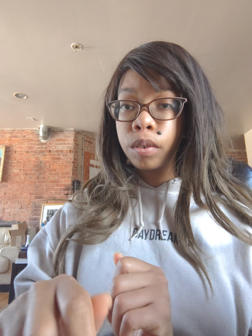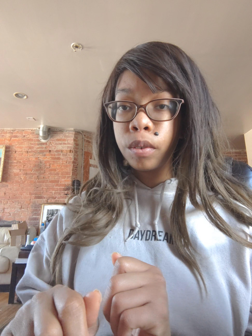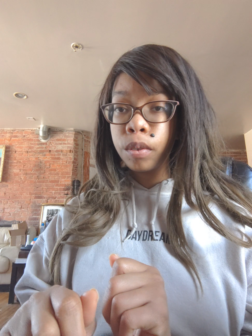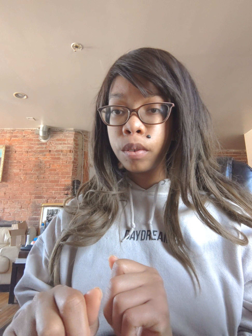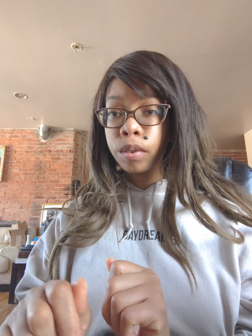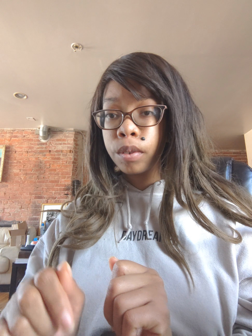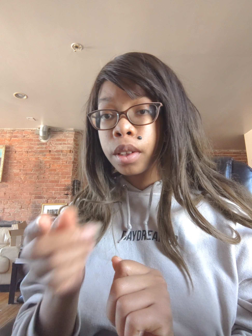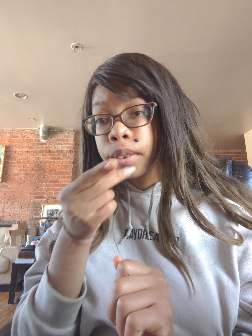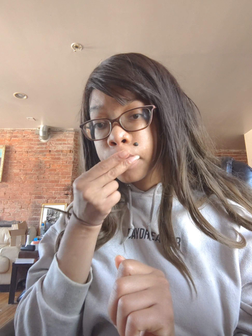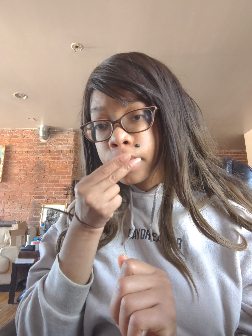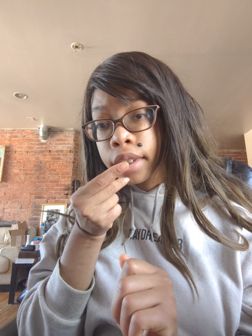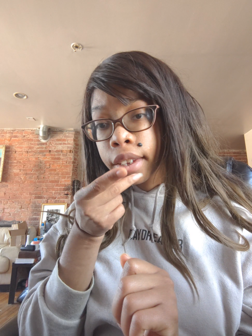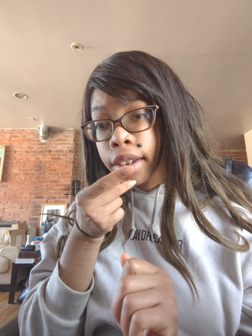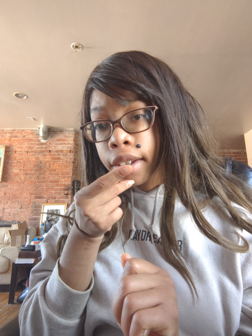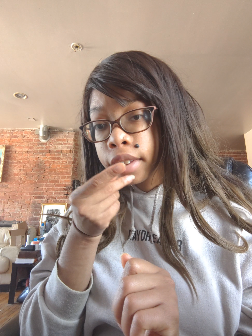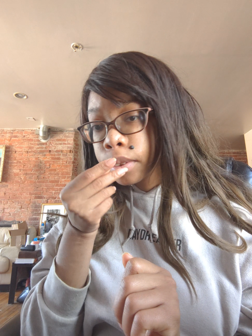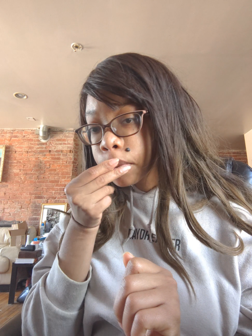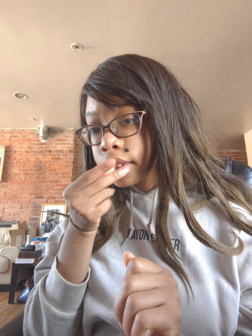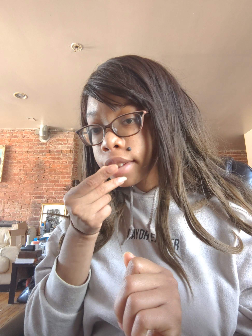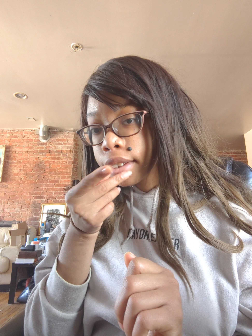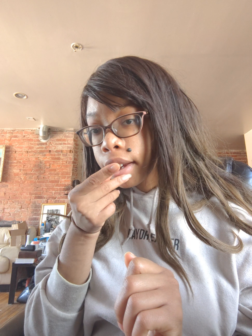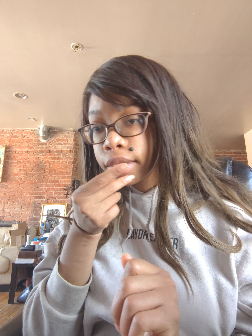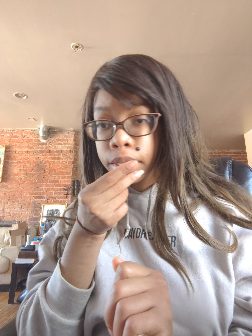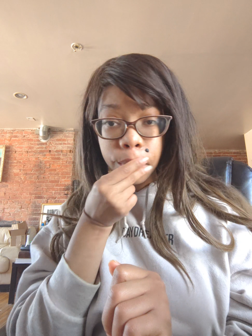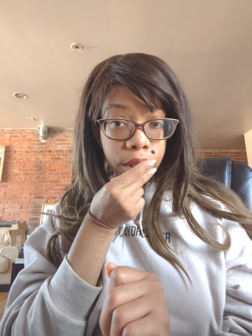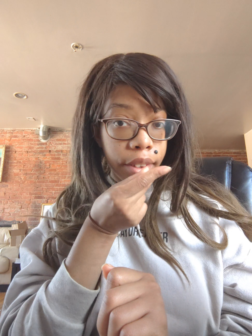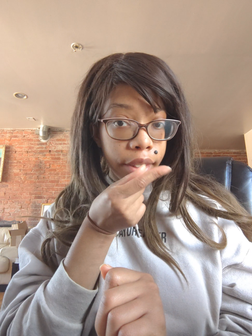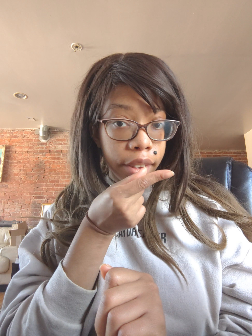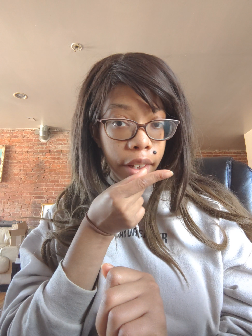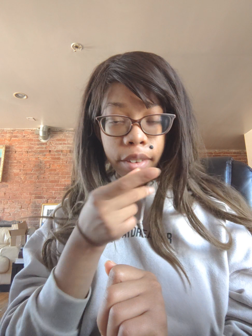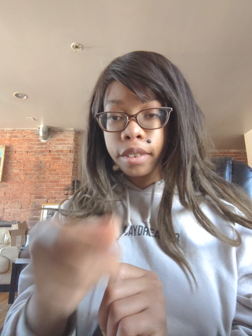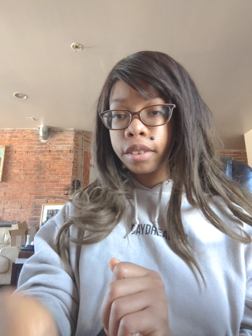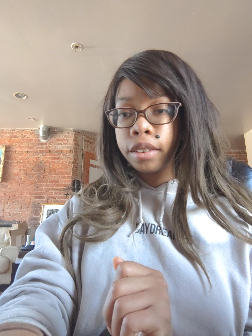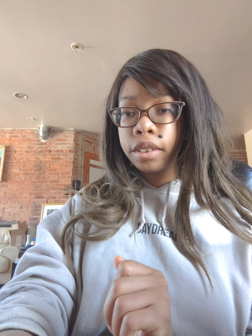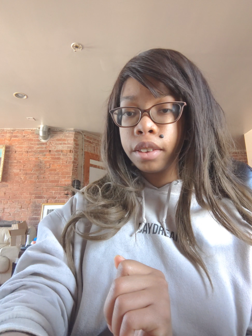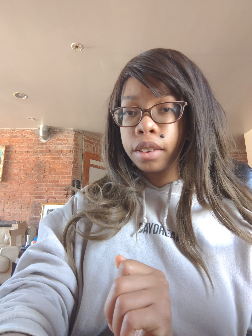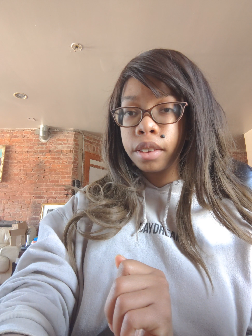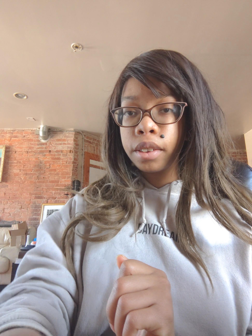snack